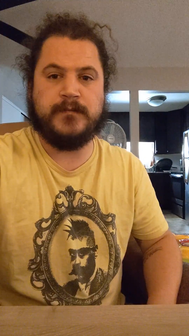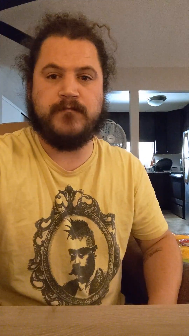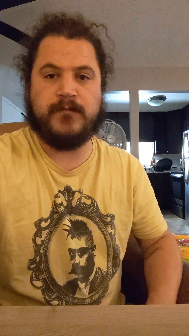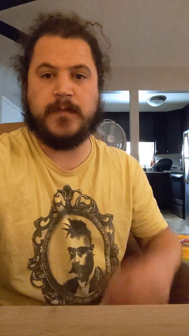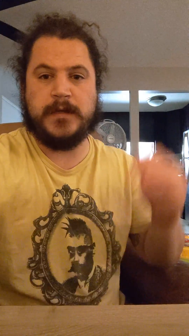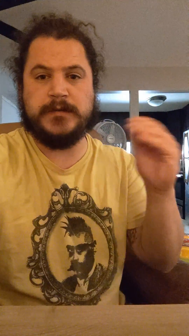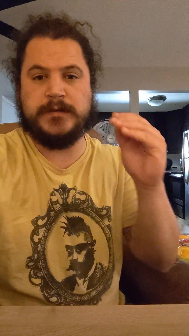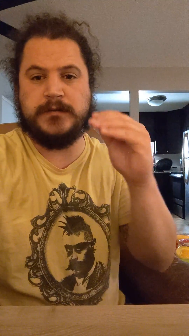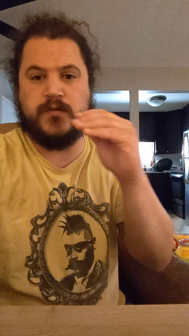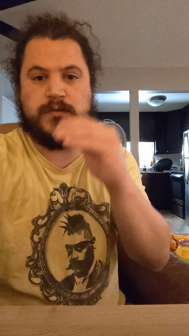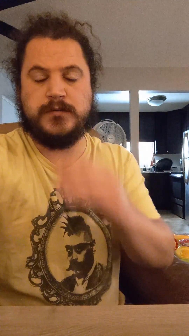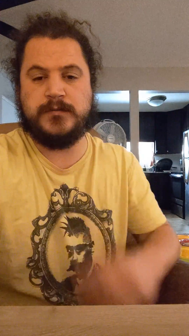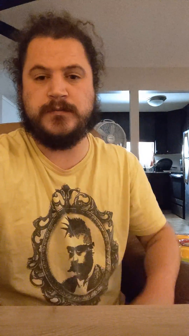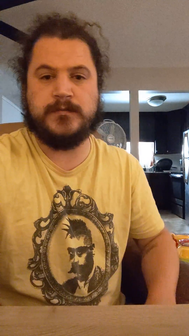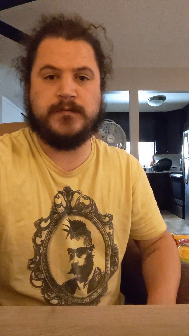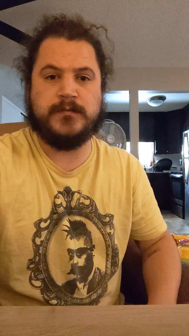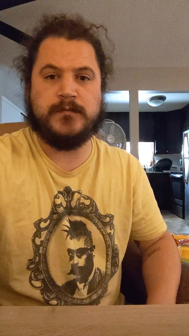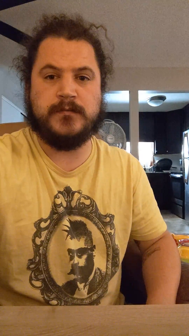dinosaur